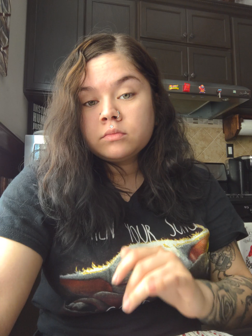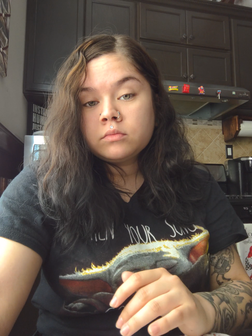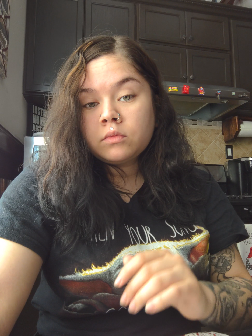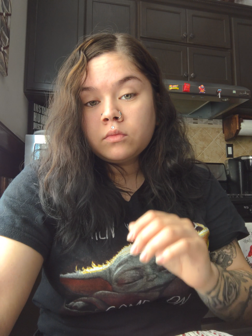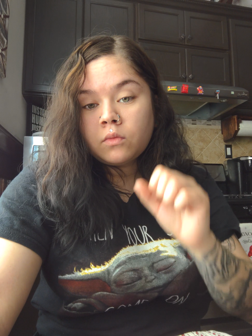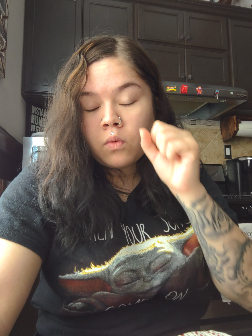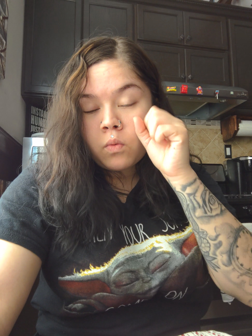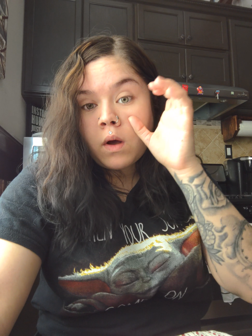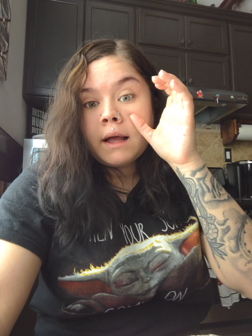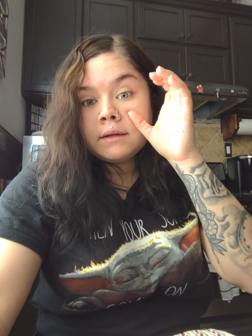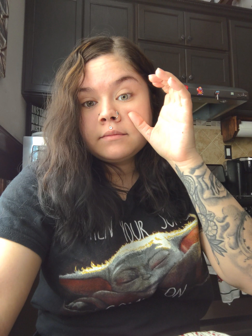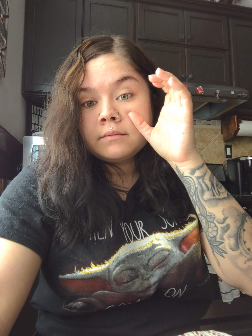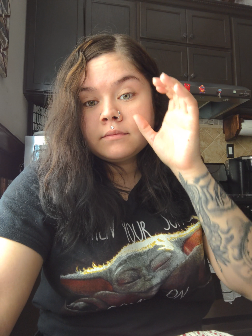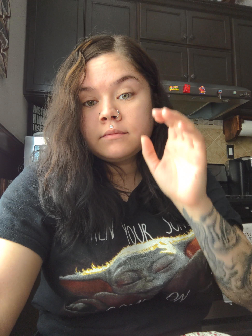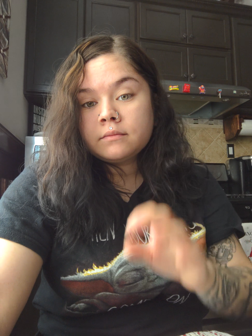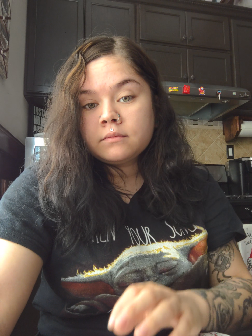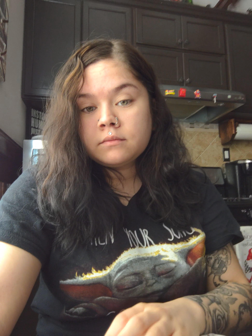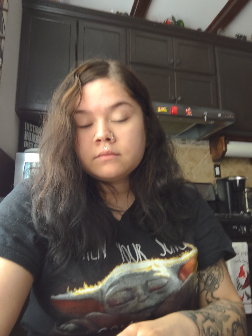awake